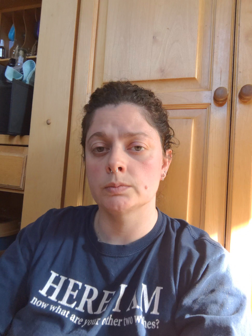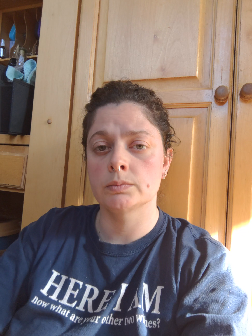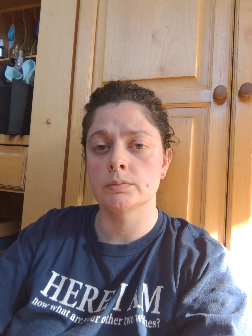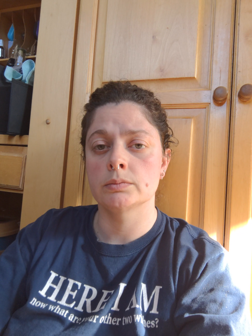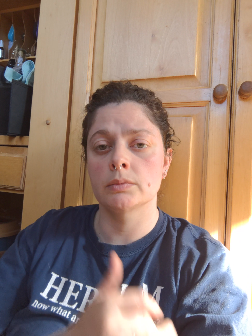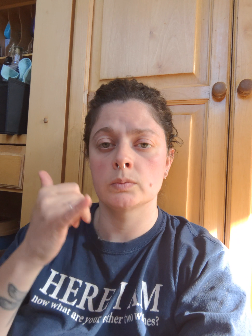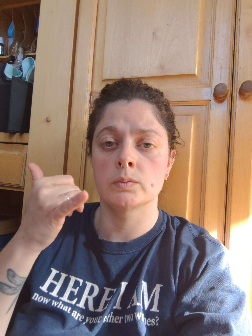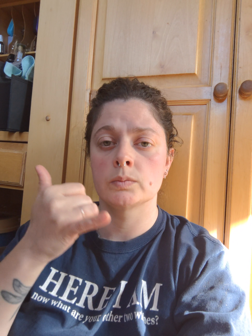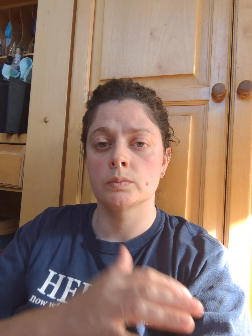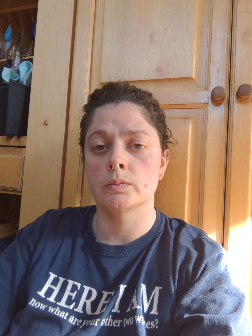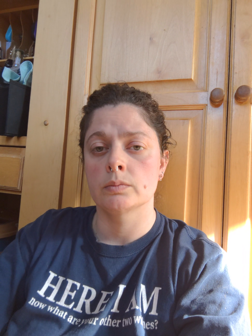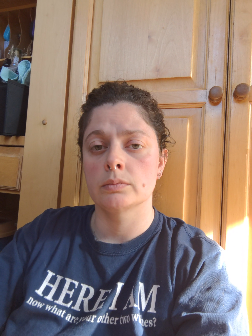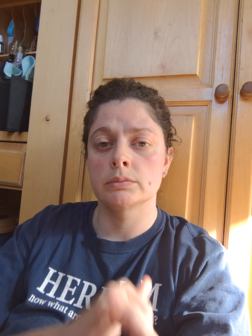yellow